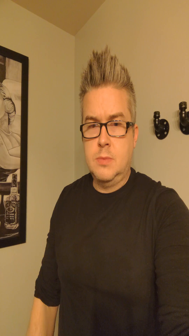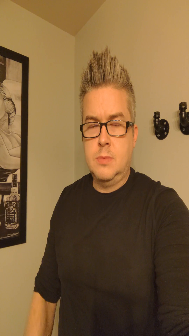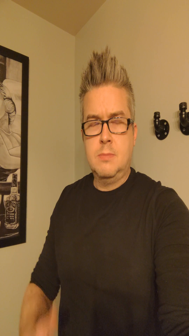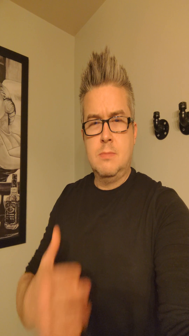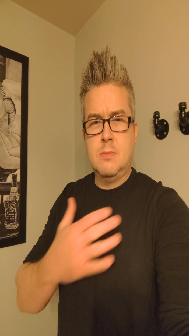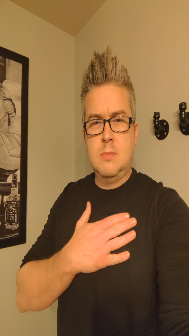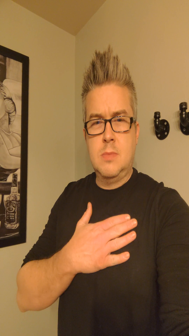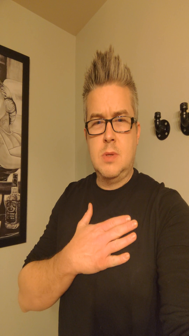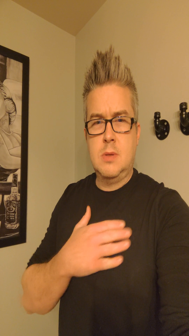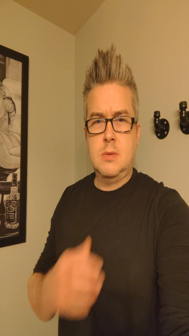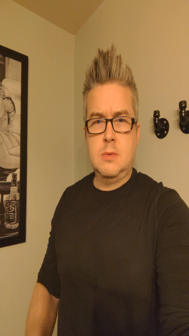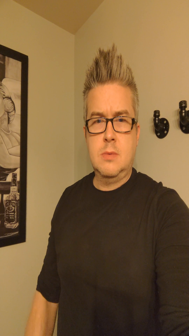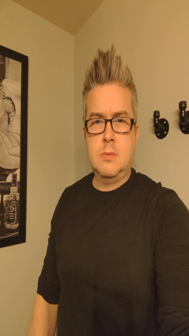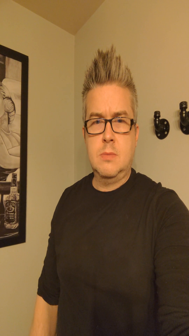my